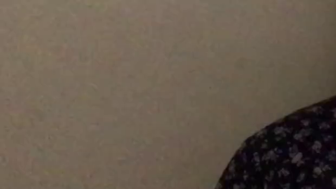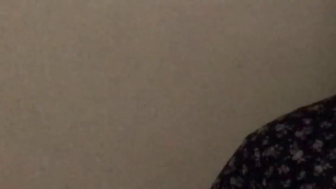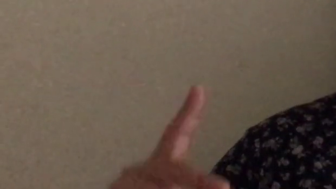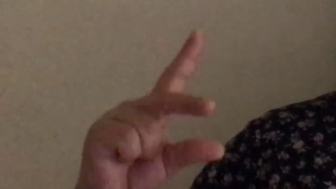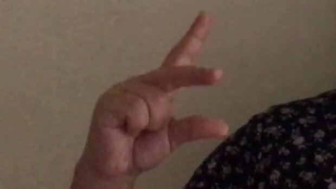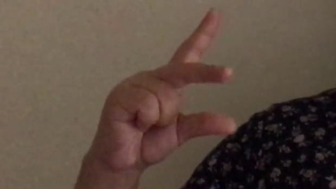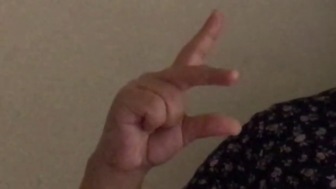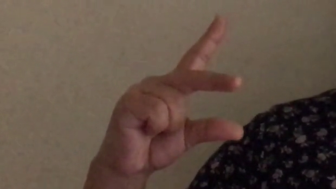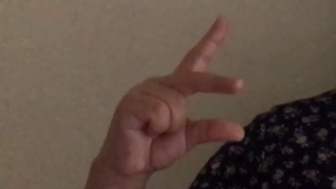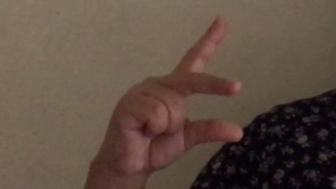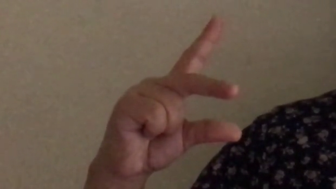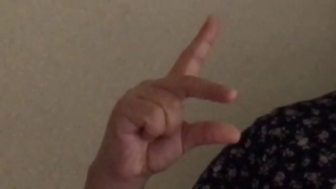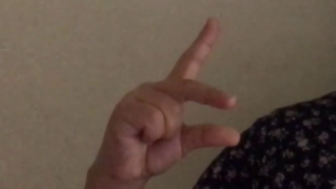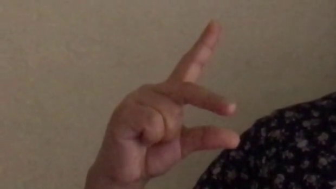त्र